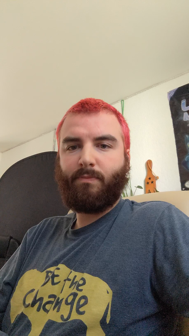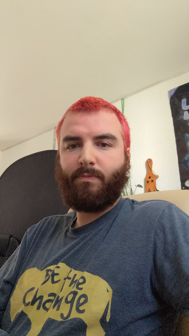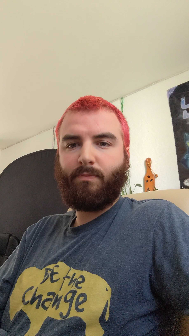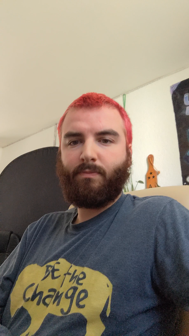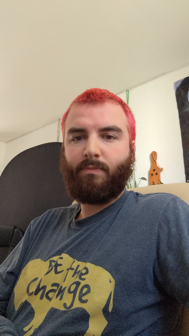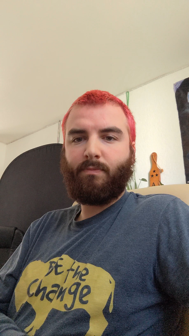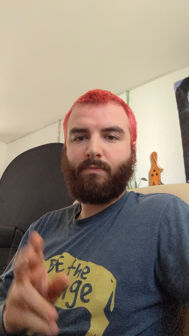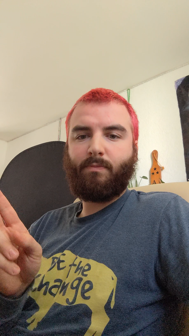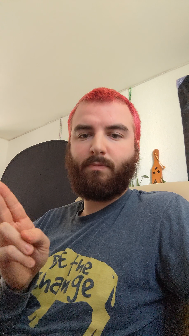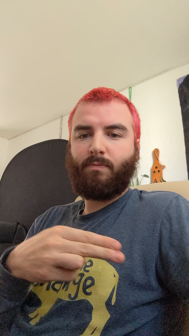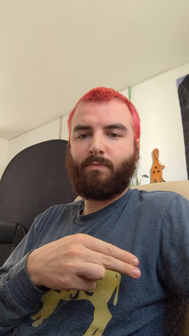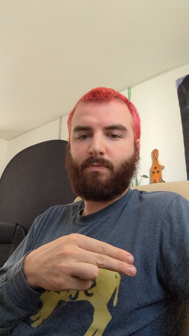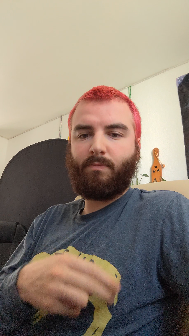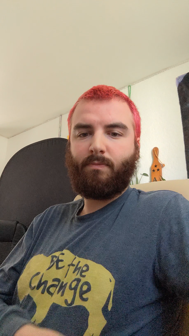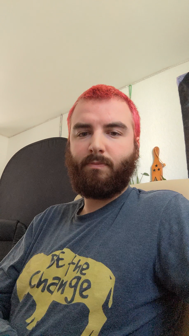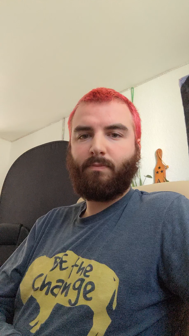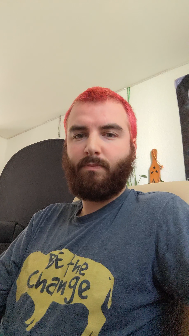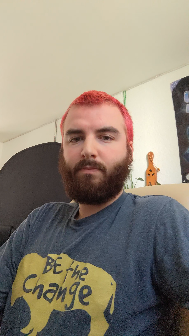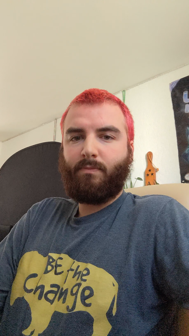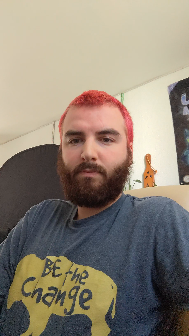belt